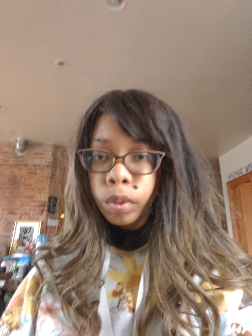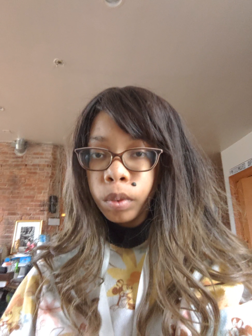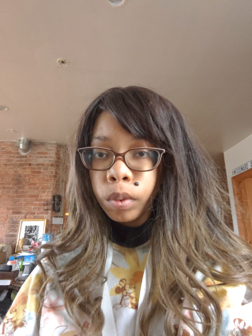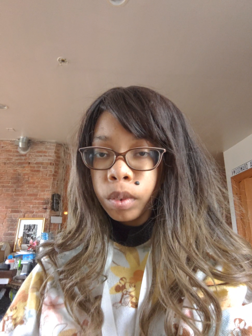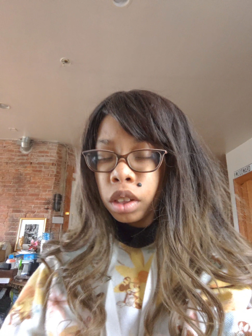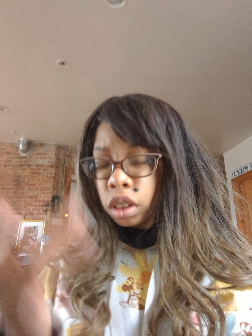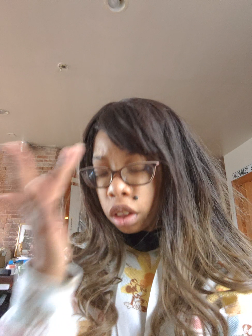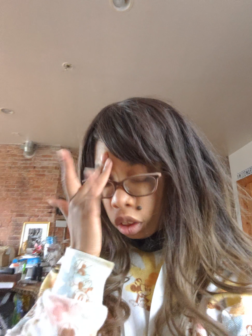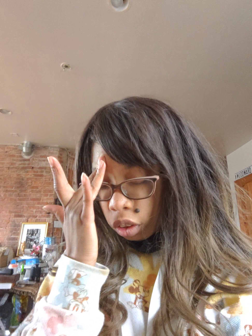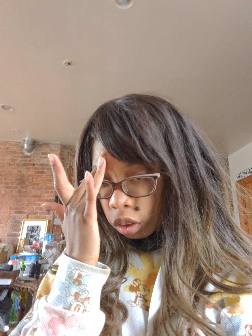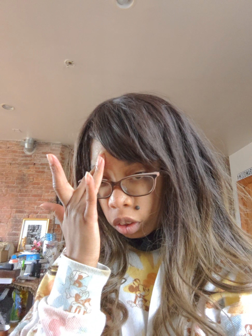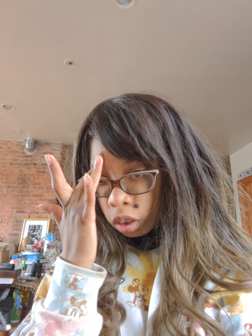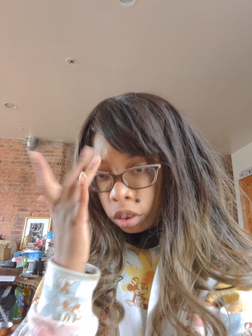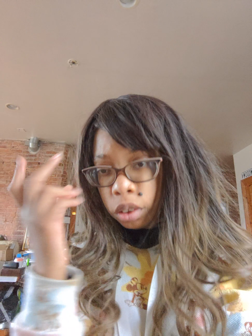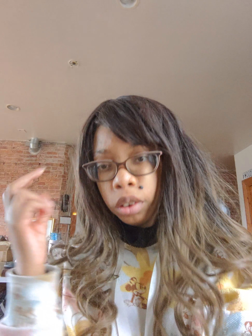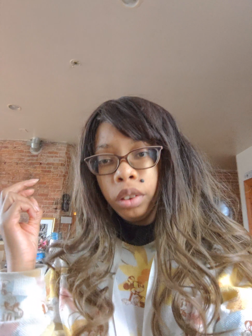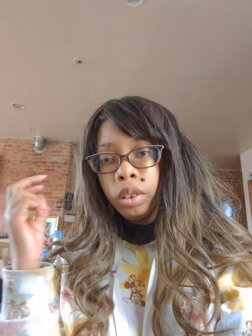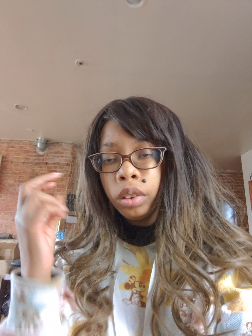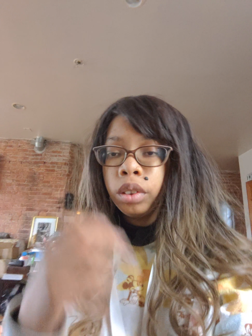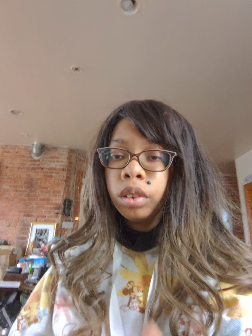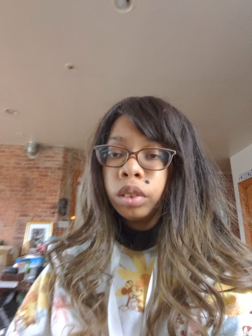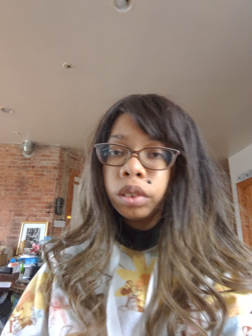sick